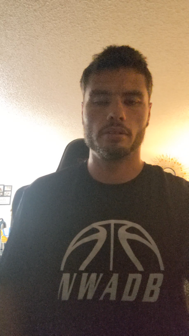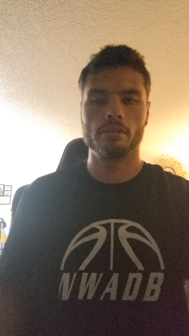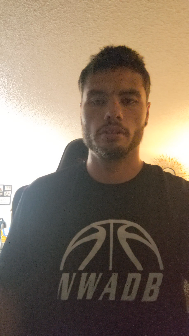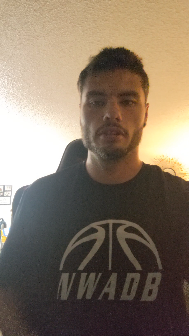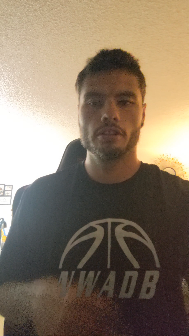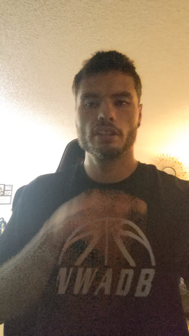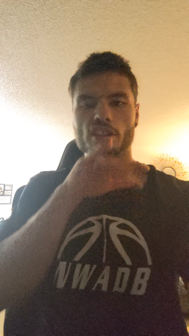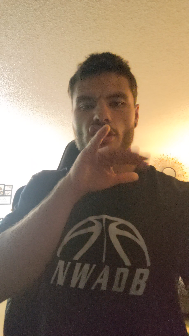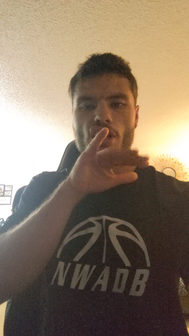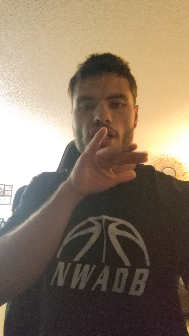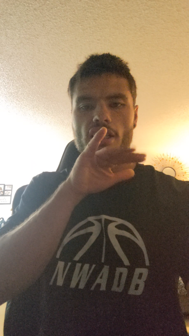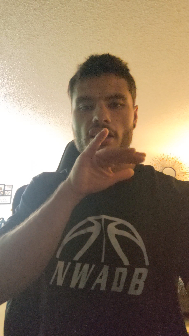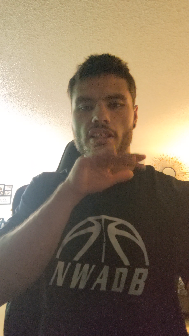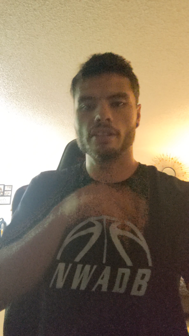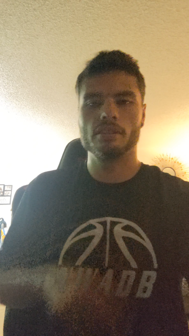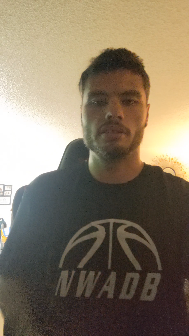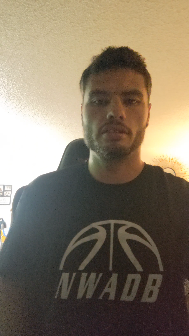naughty